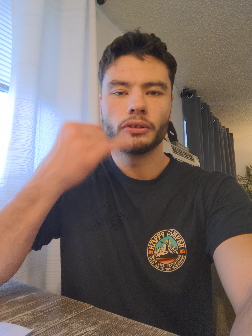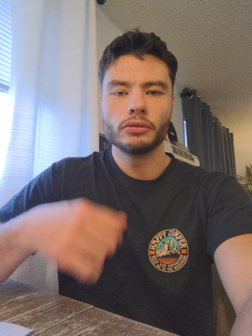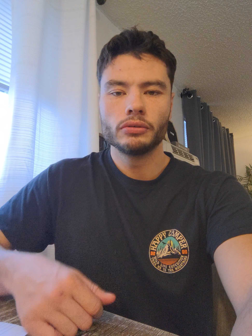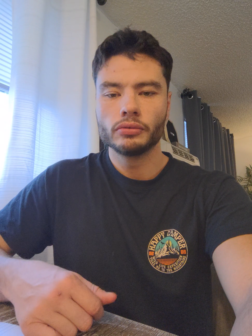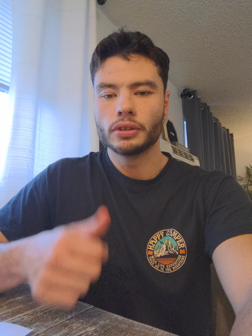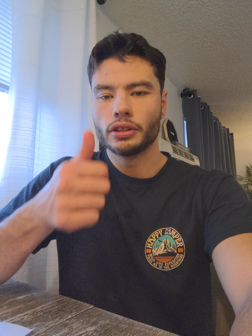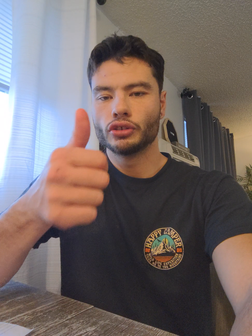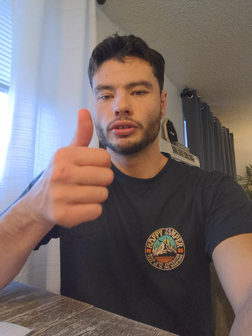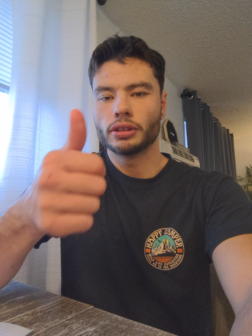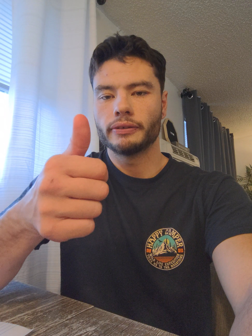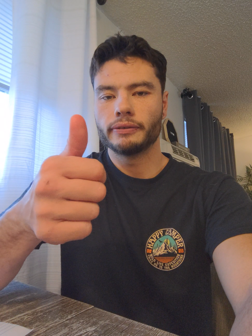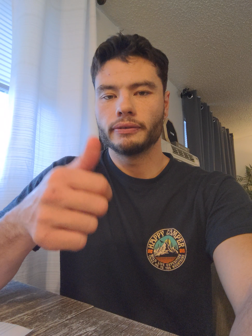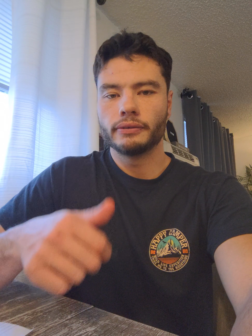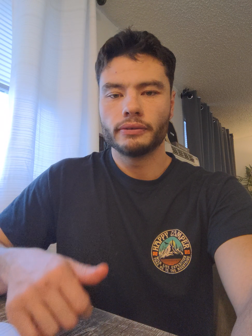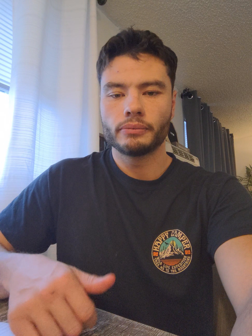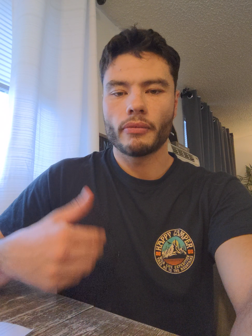yourself